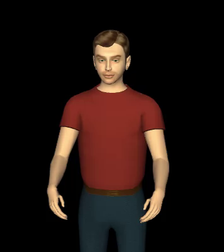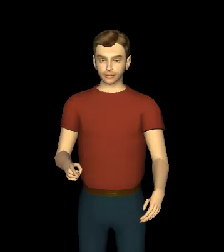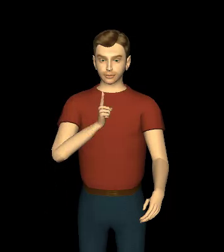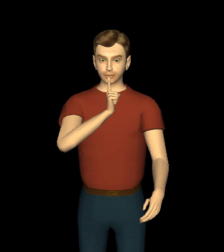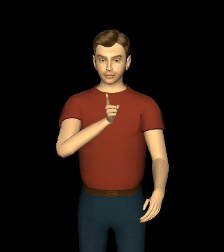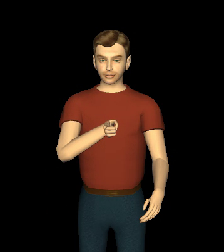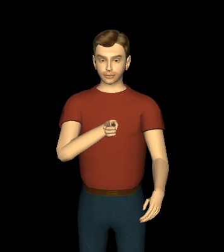طلب